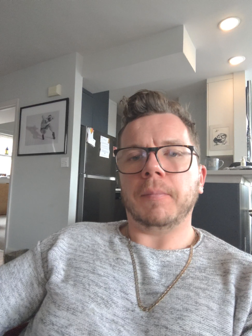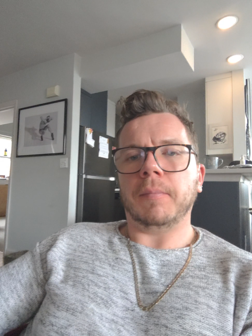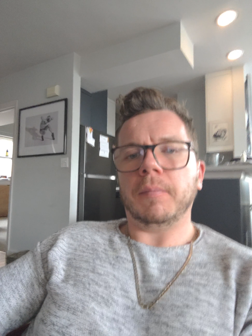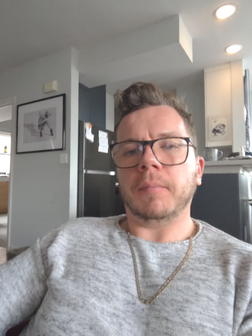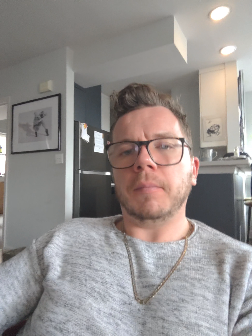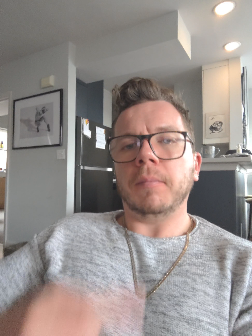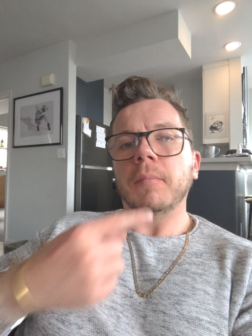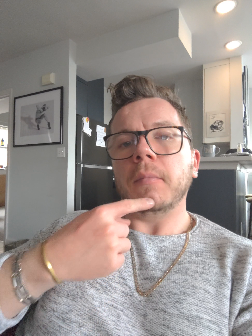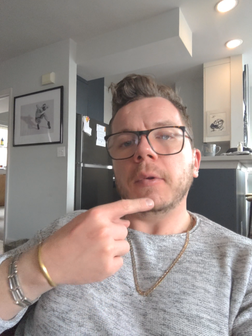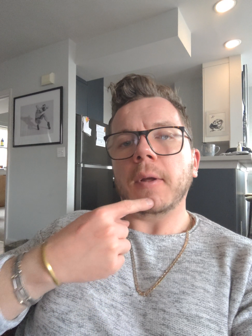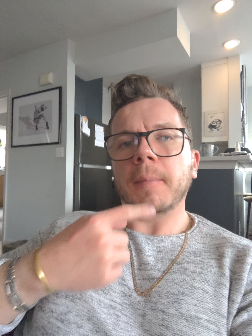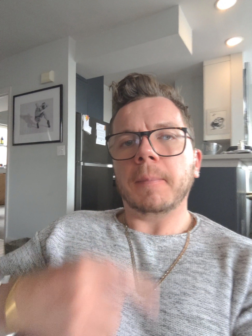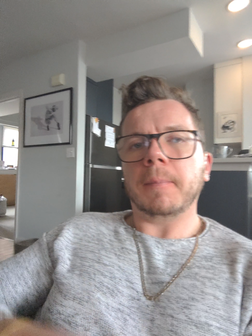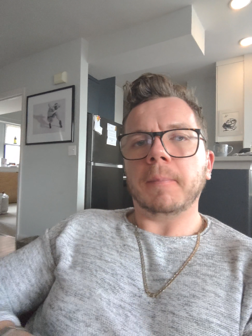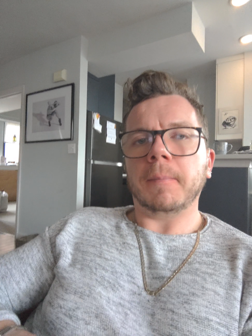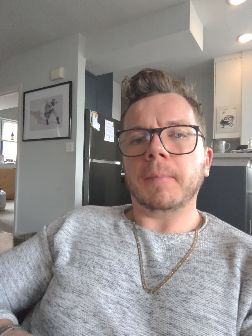say